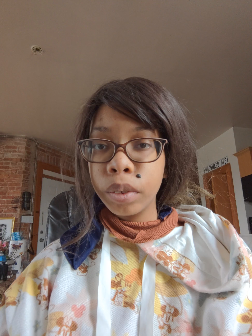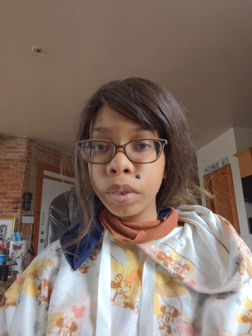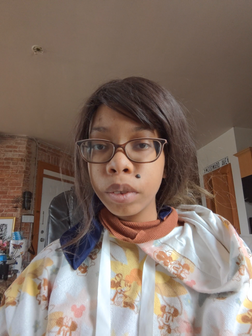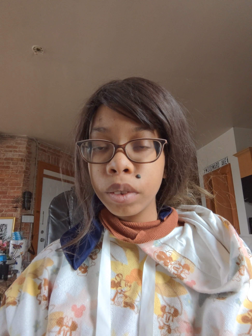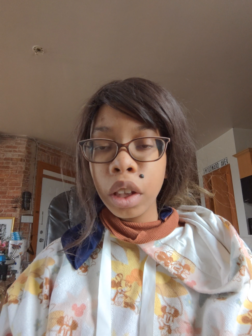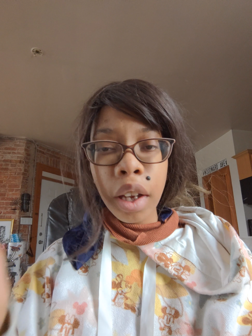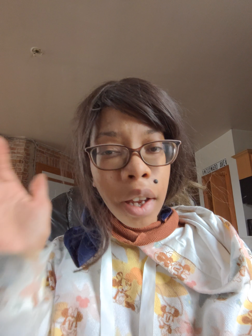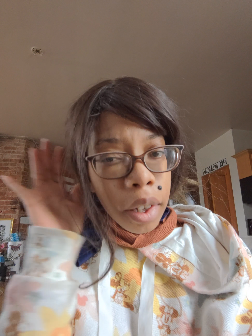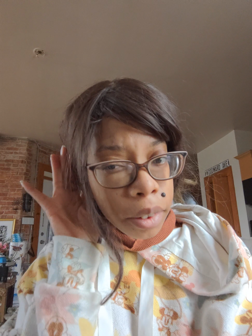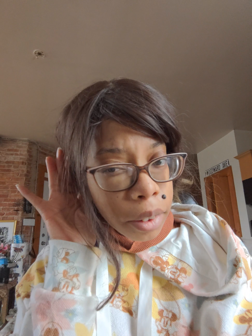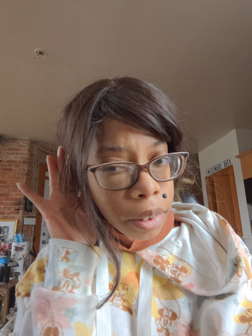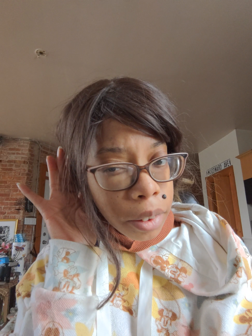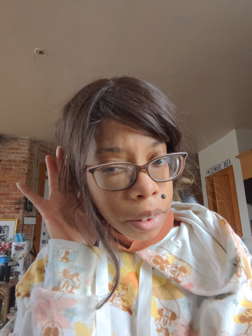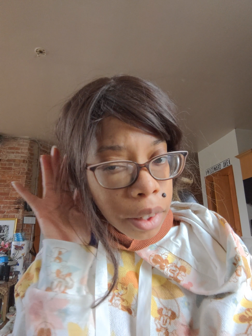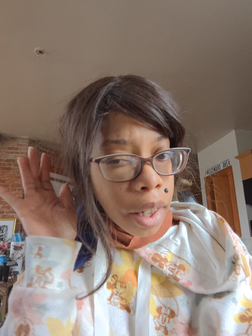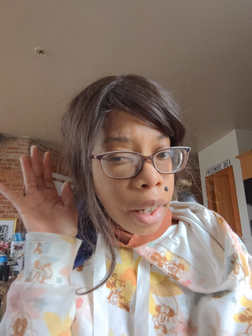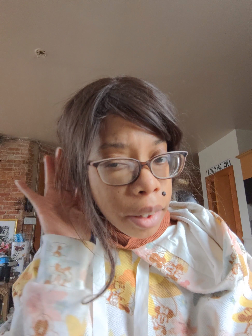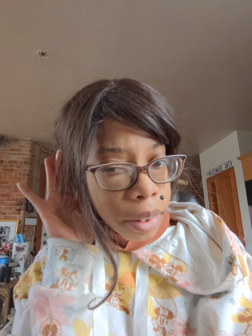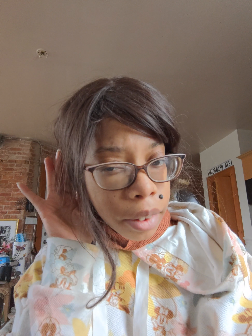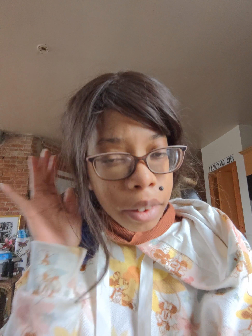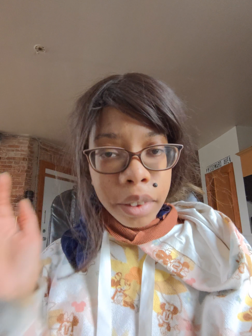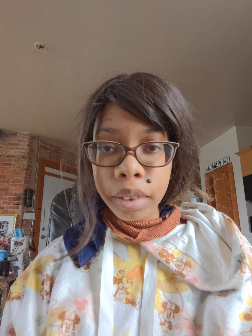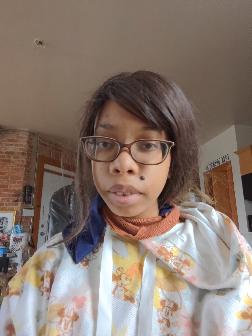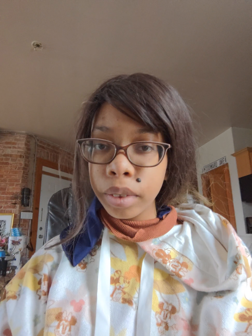listen